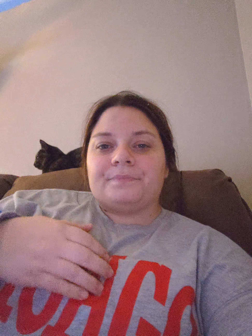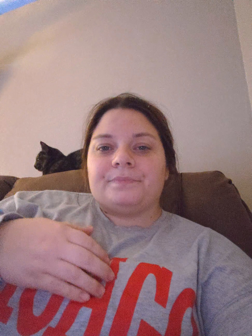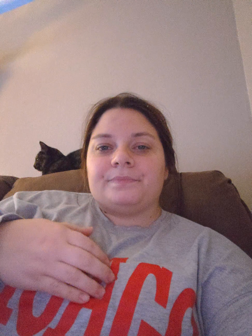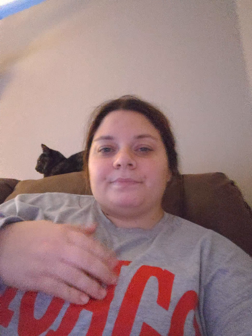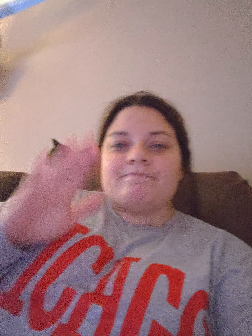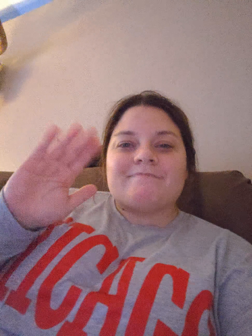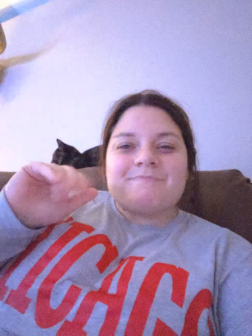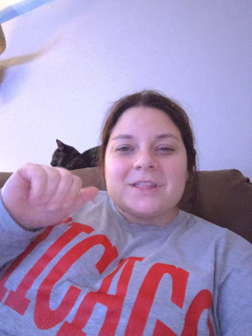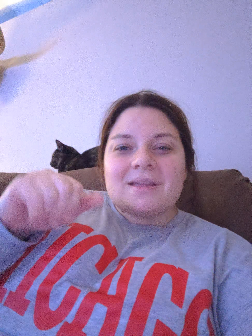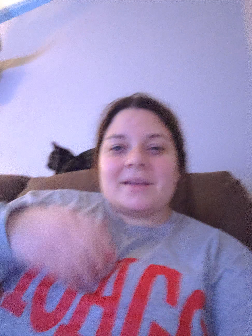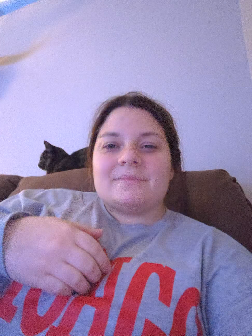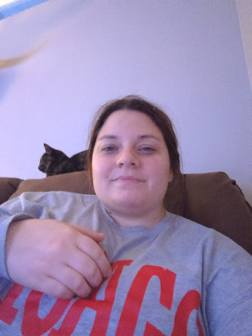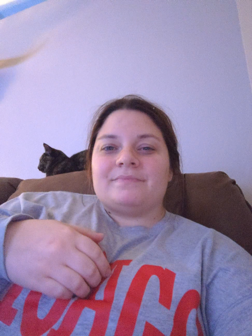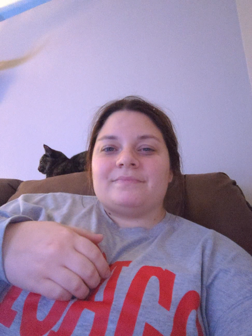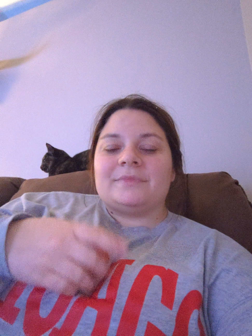bye